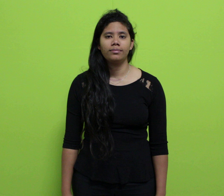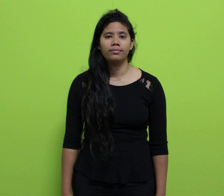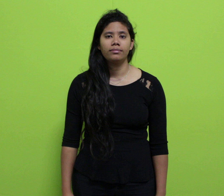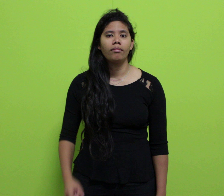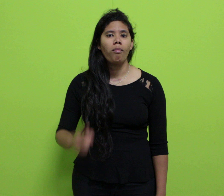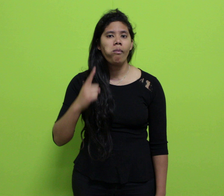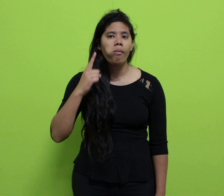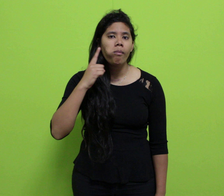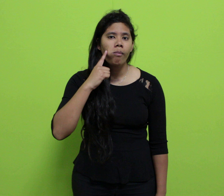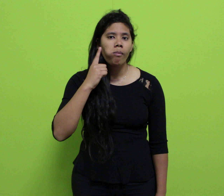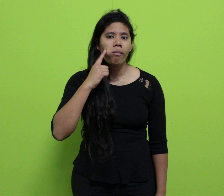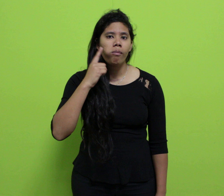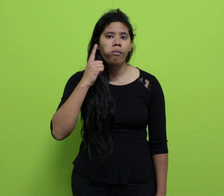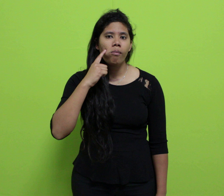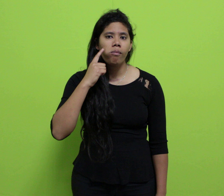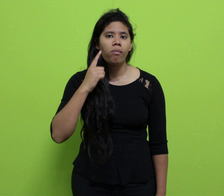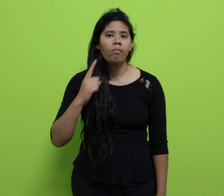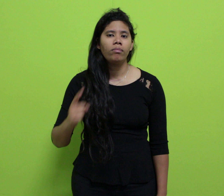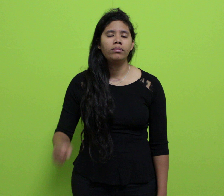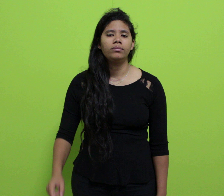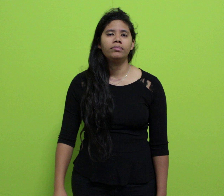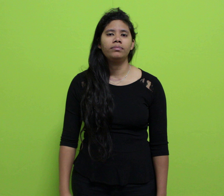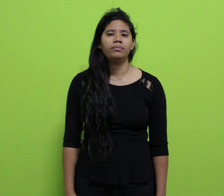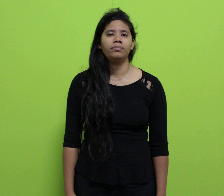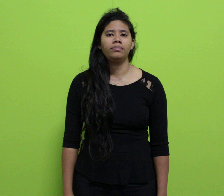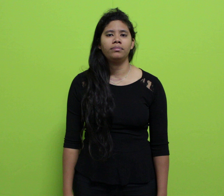bala